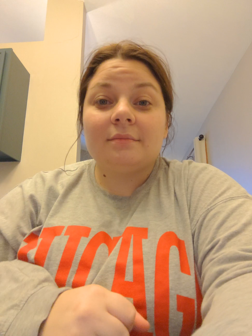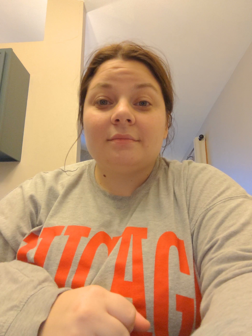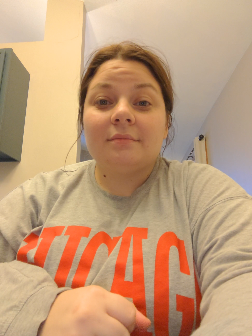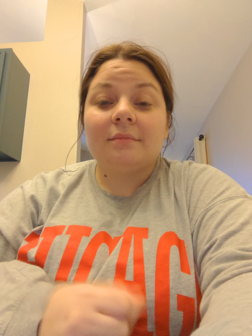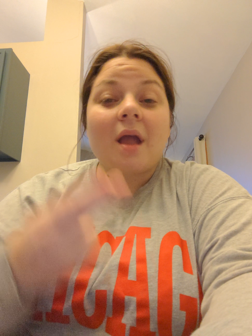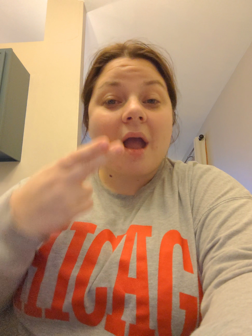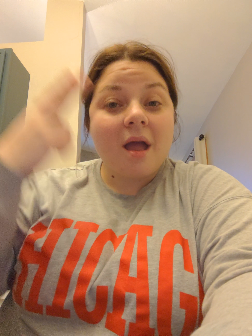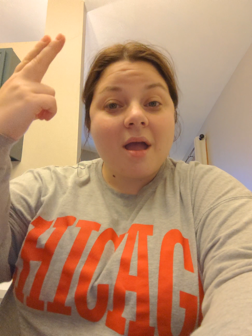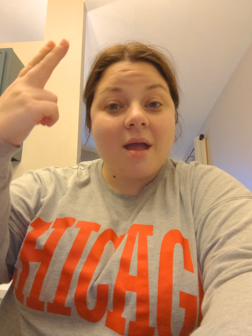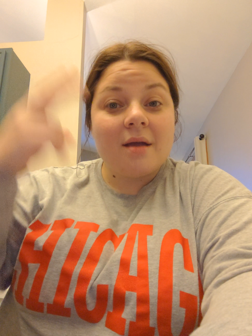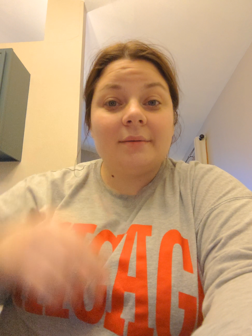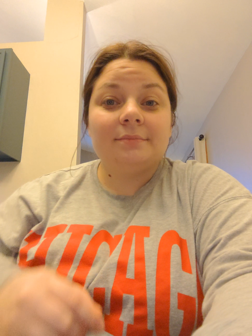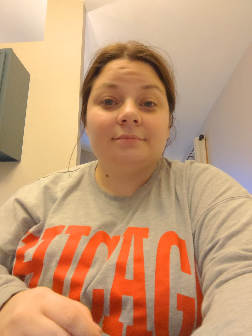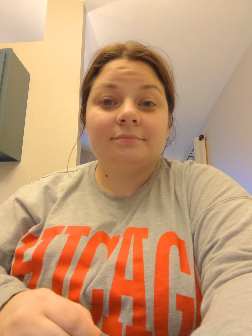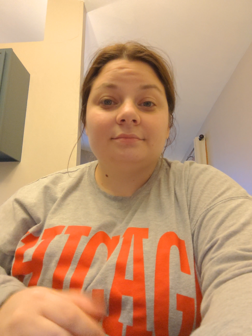high